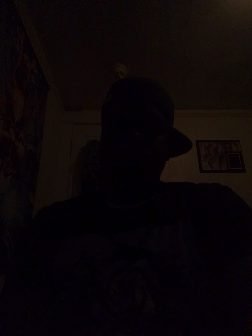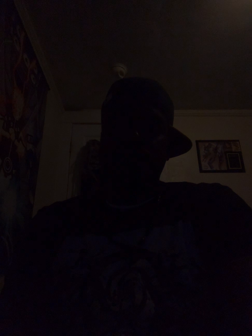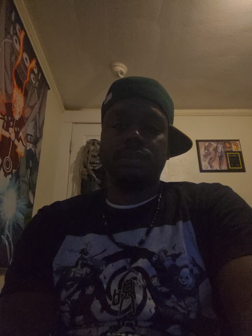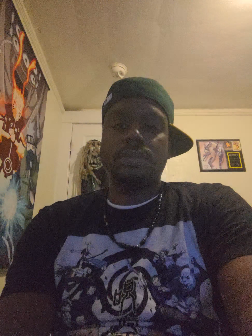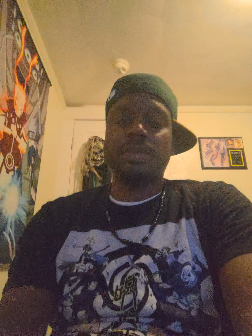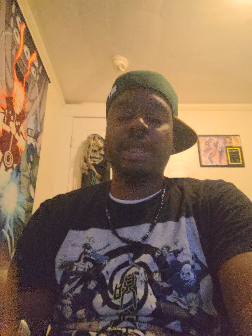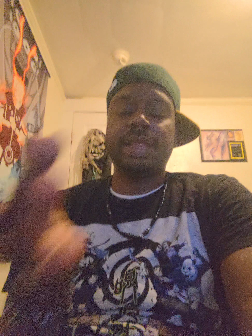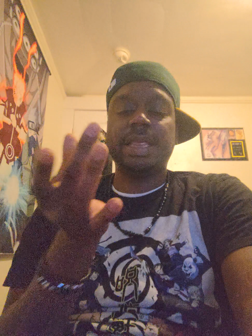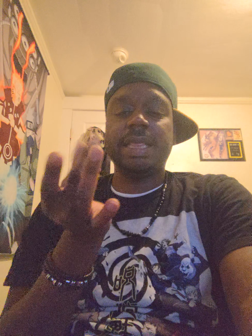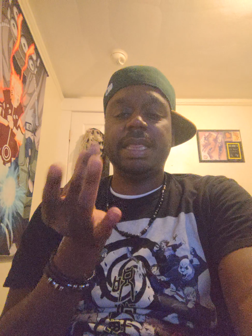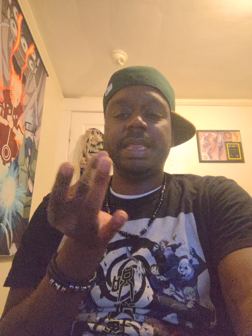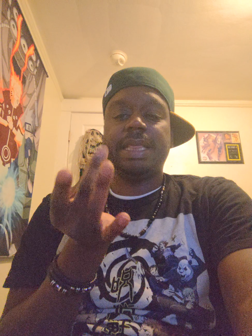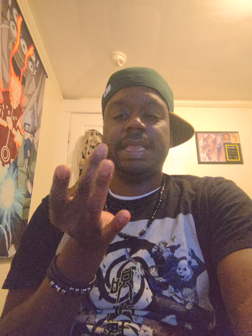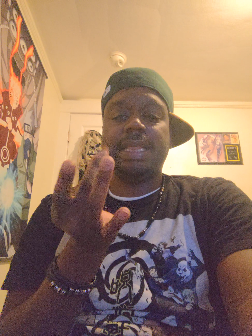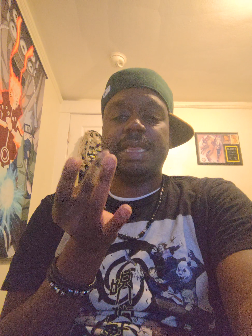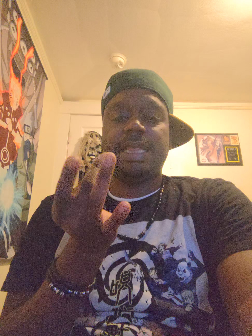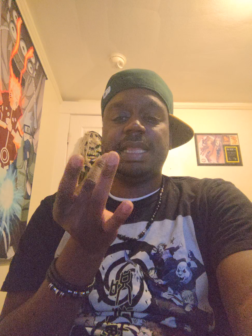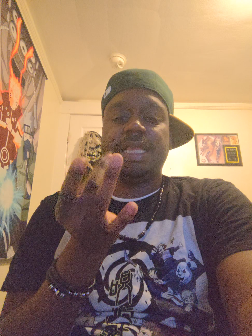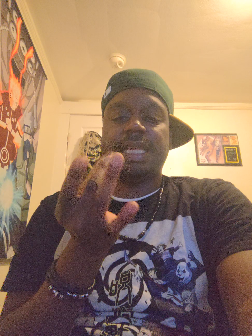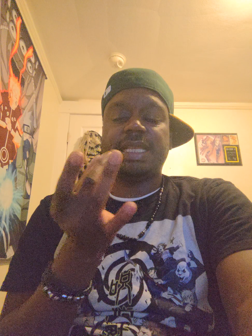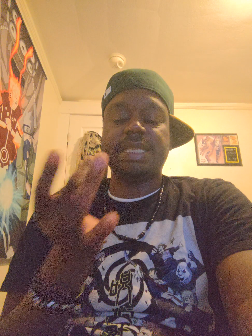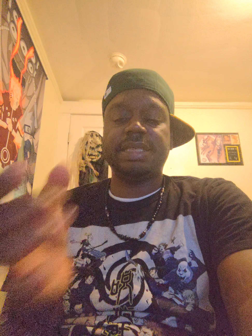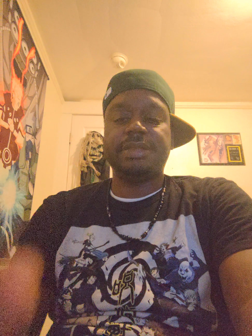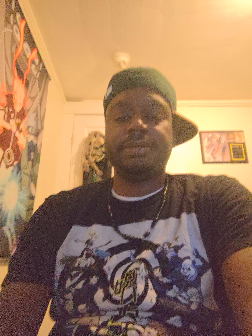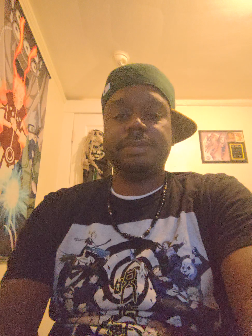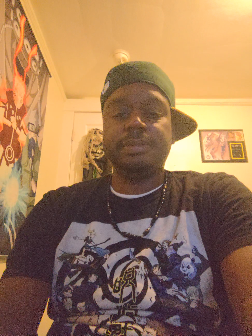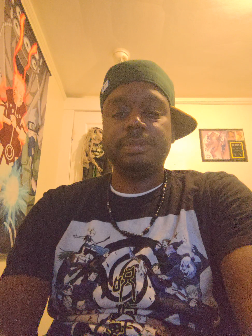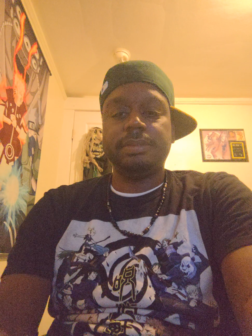sticky